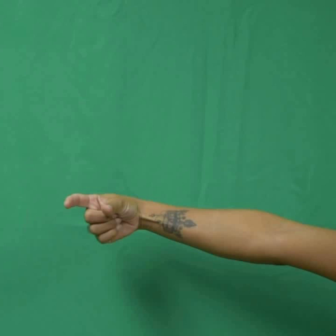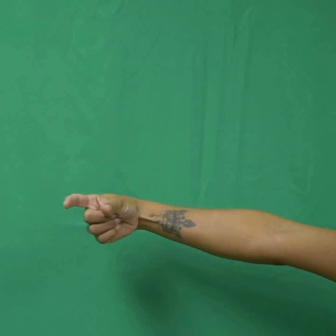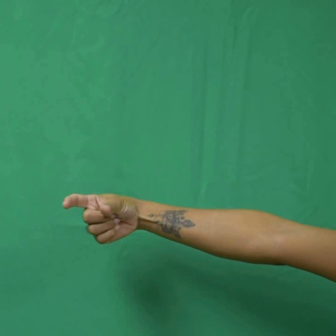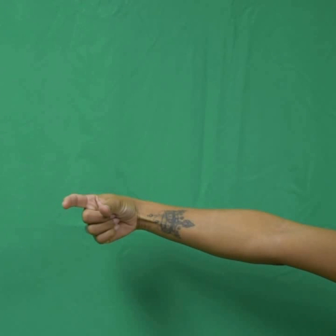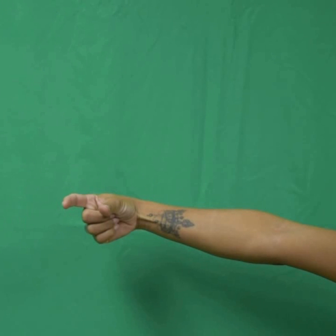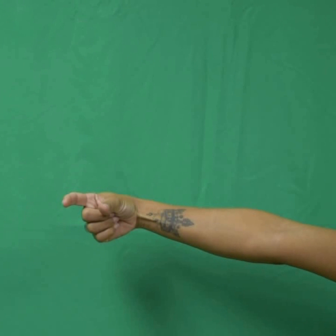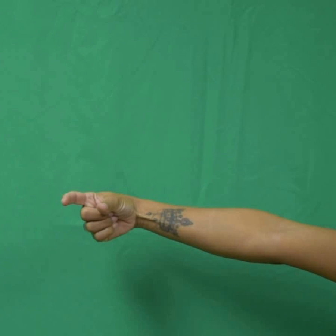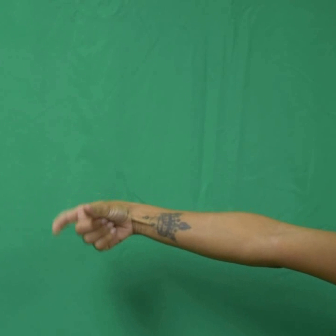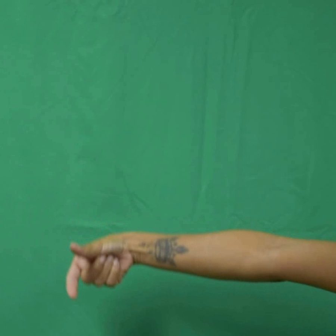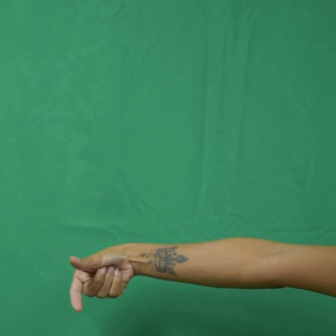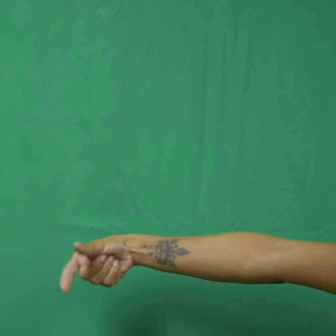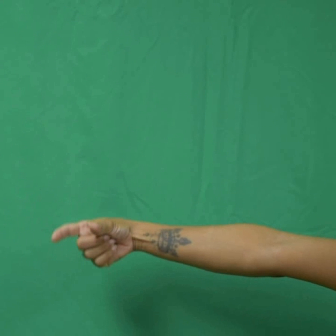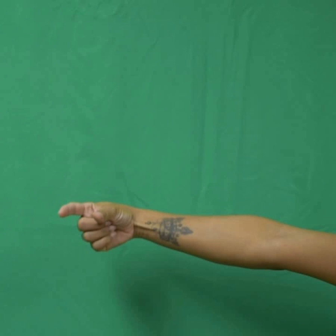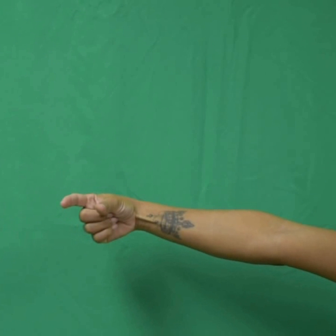Q